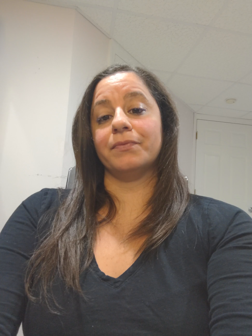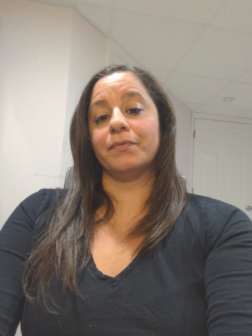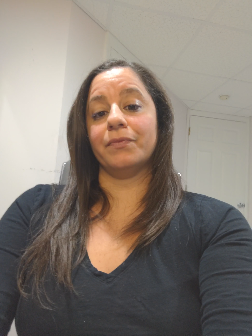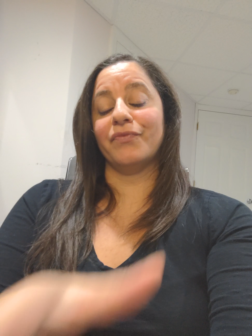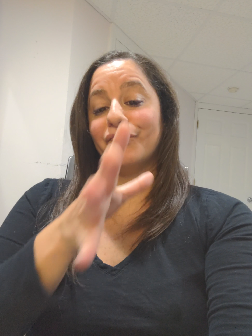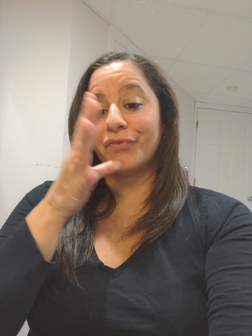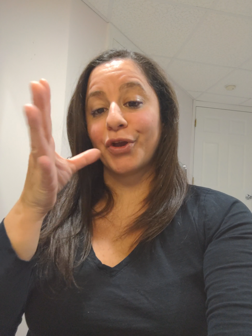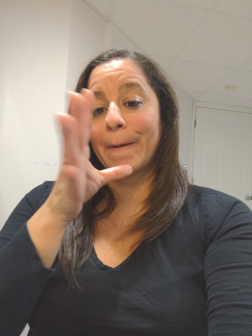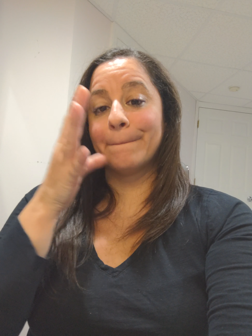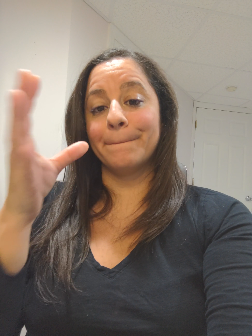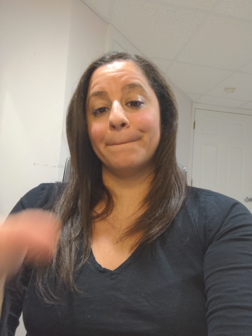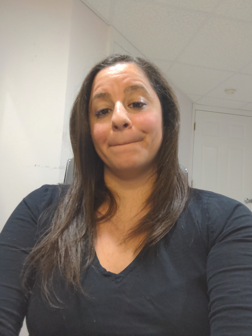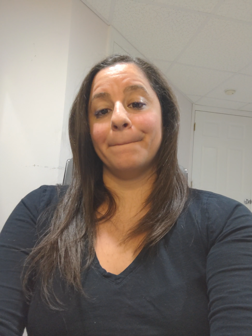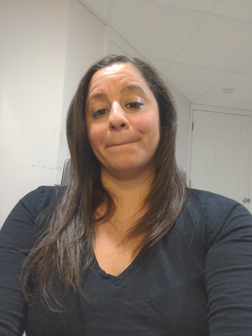farm